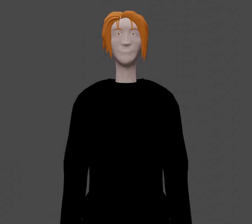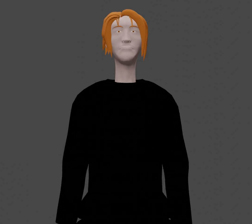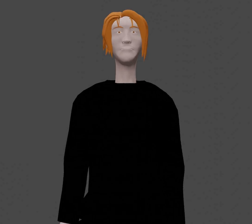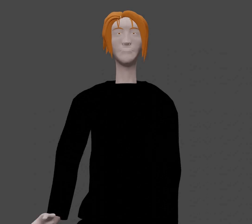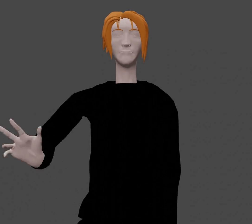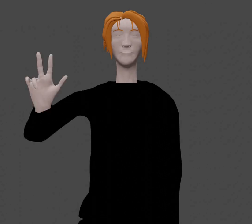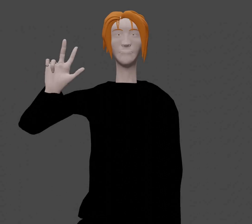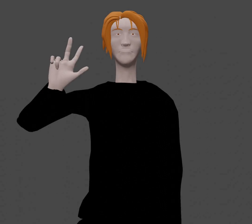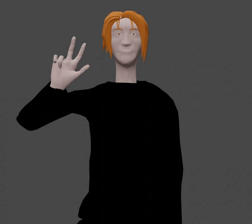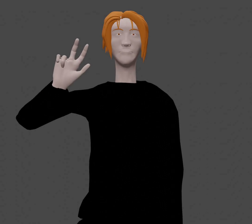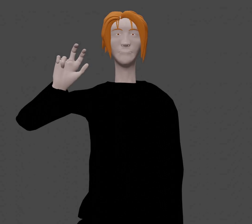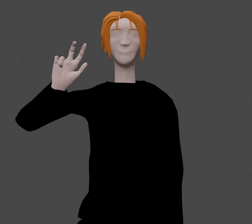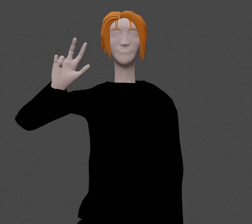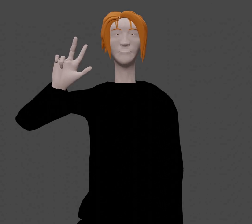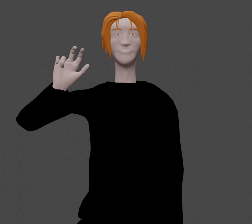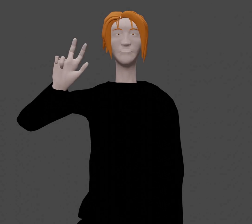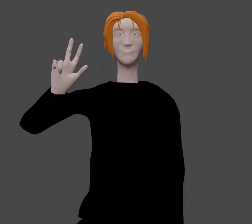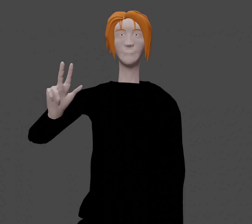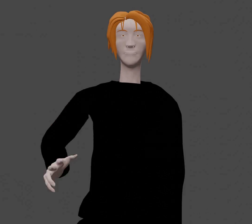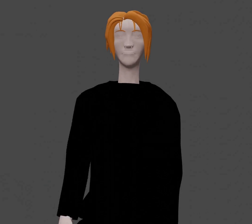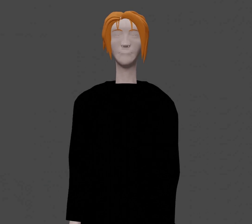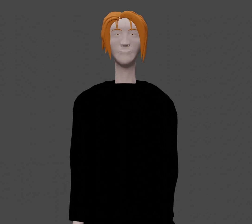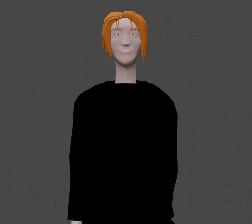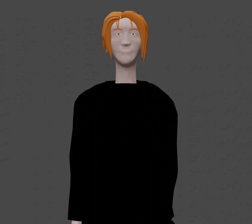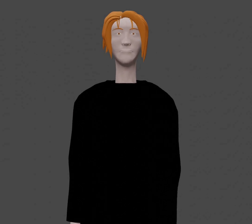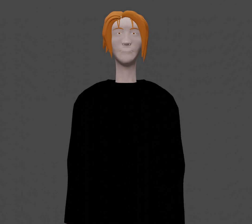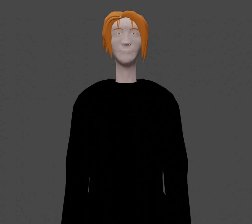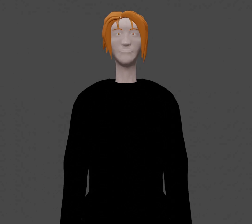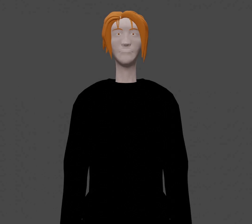Auditory